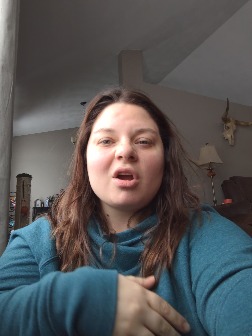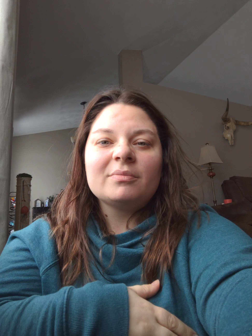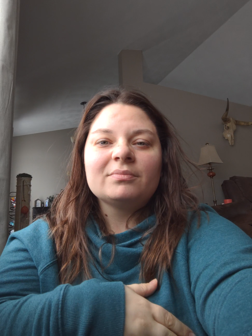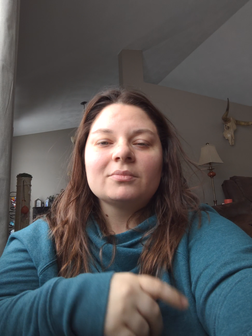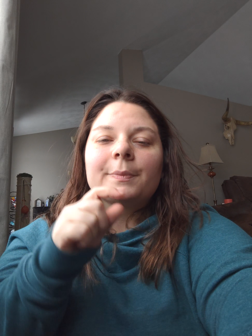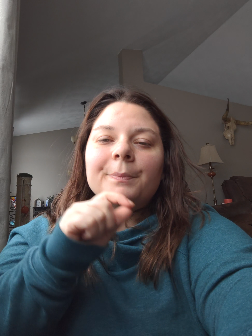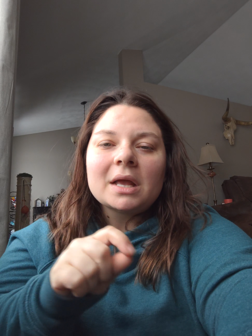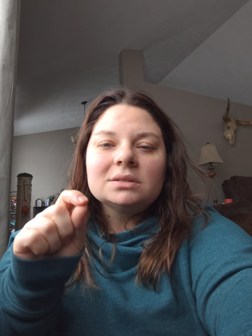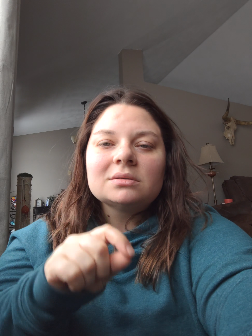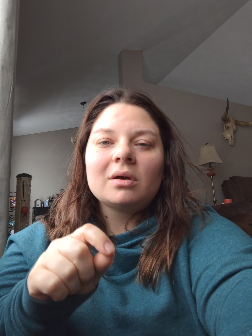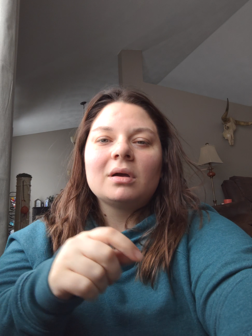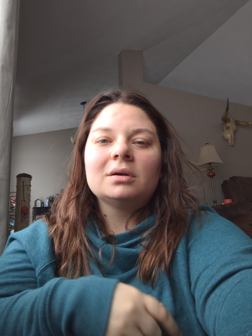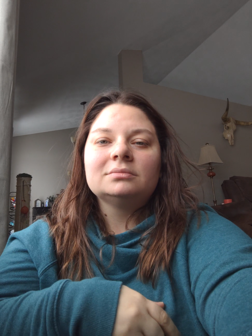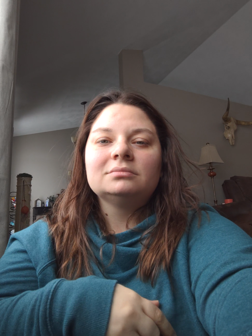pencil